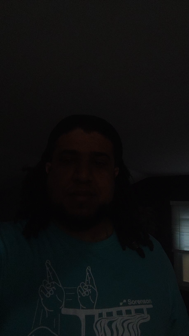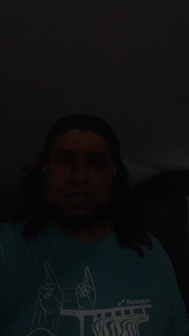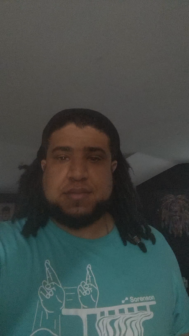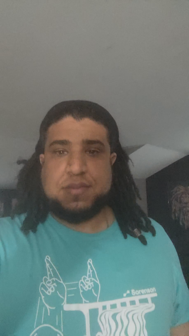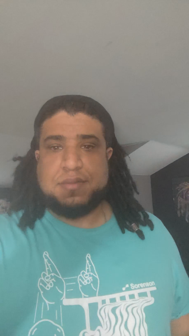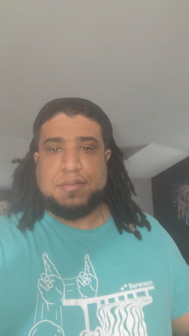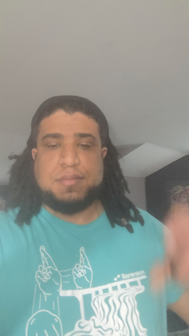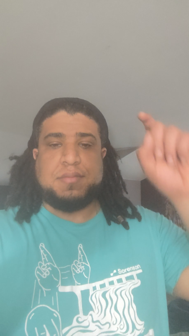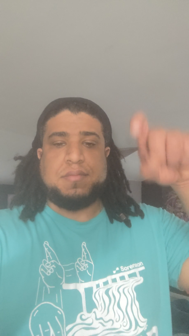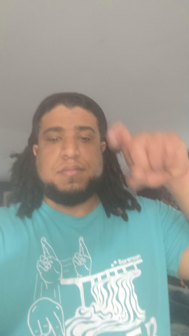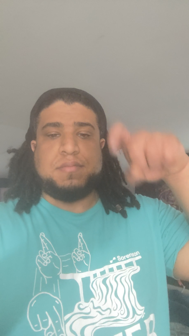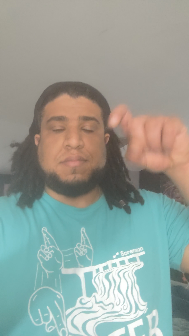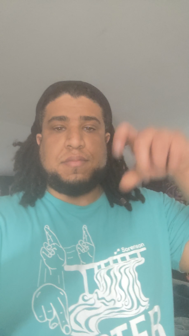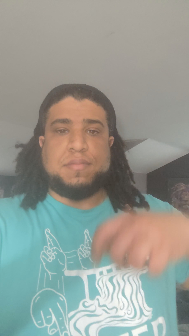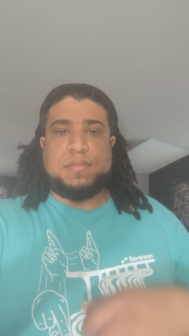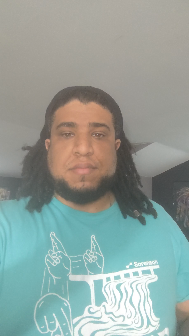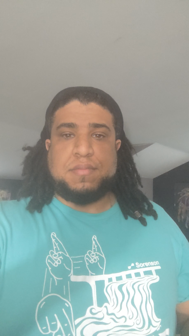need